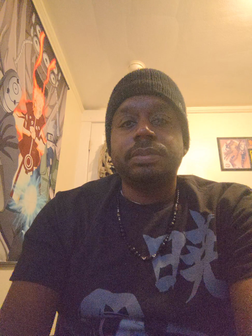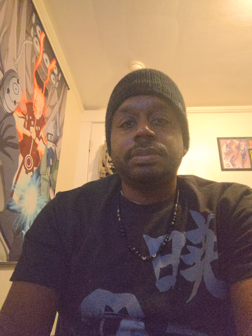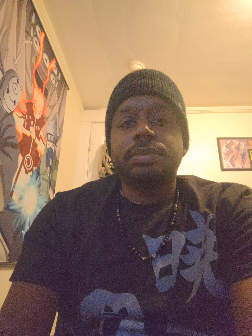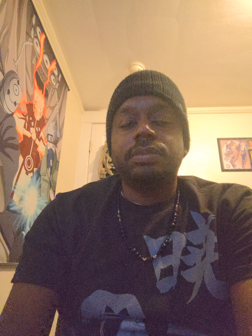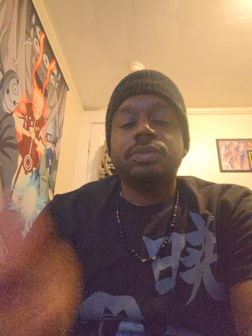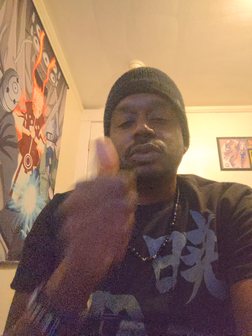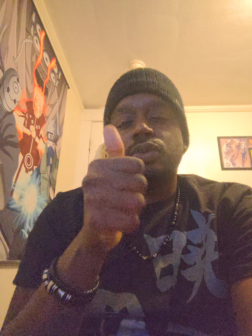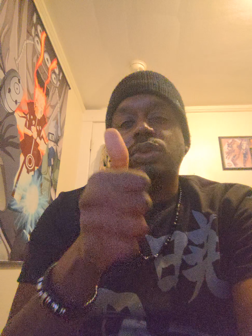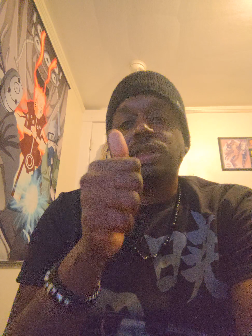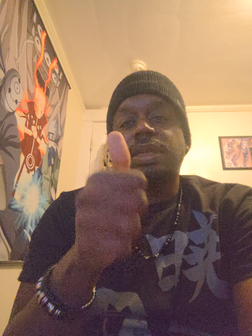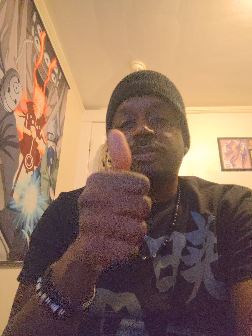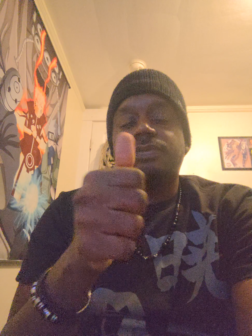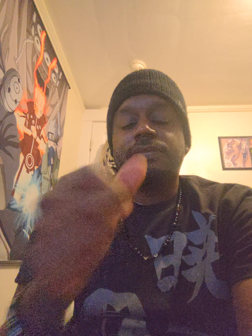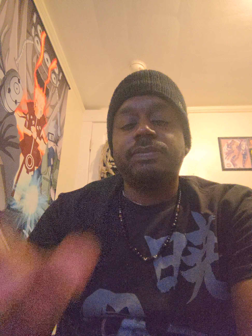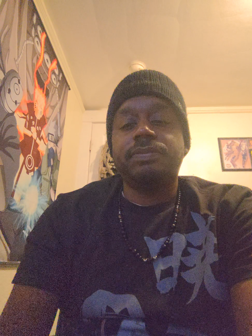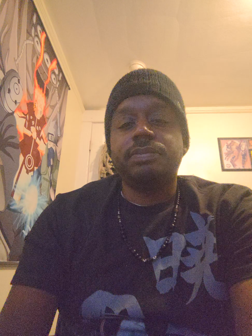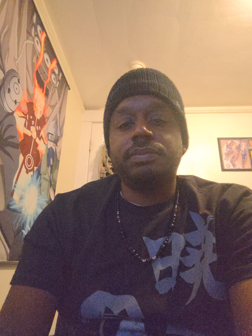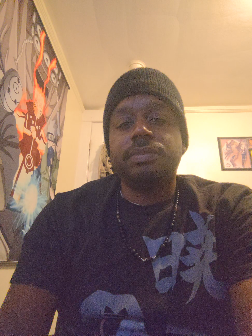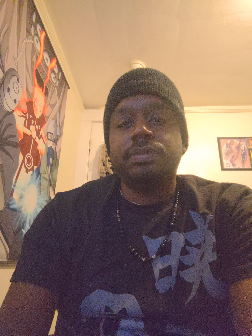yourself